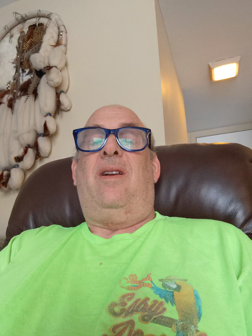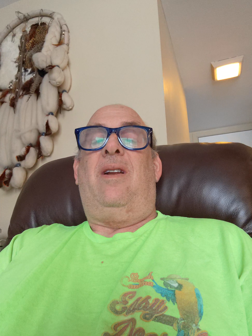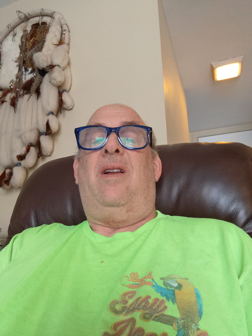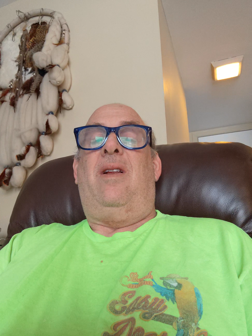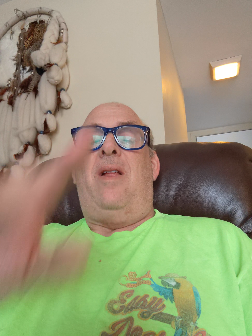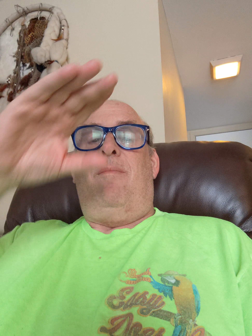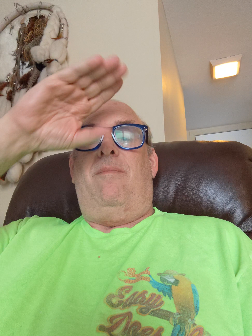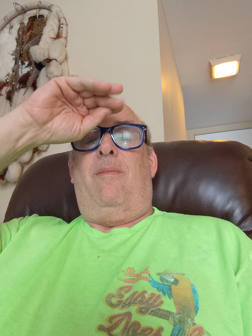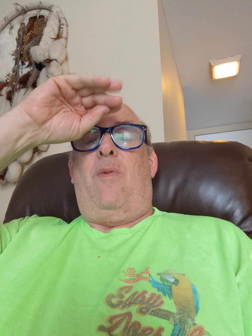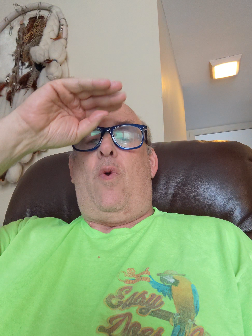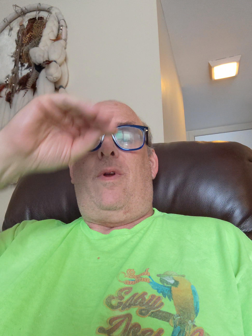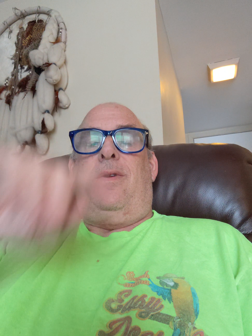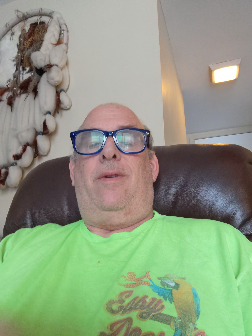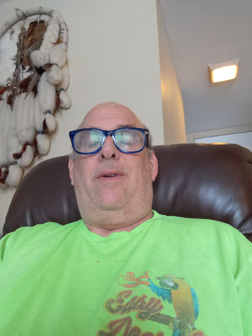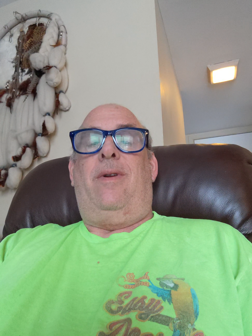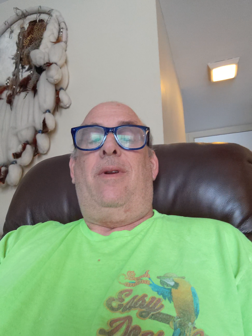boy